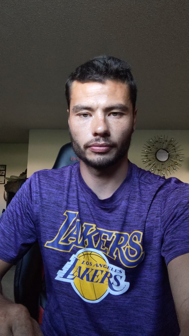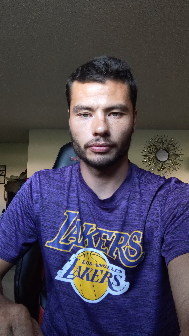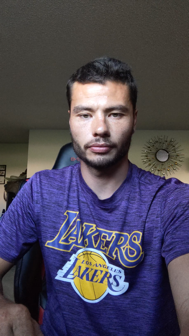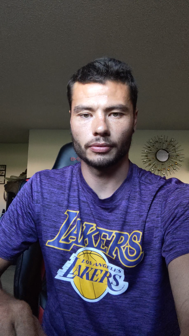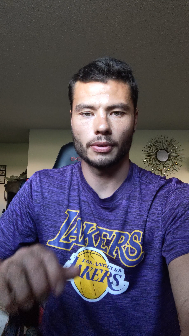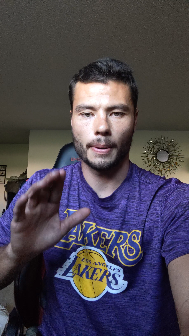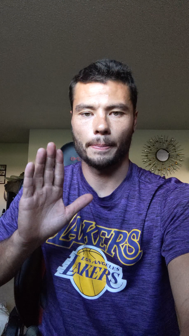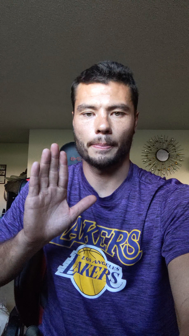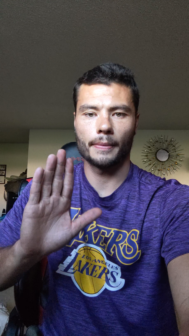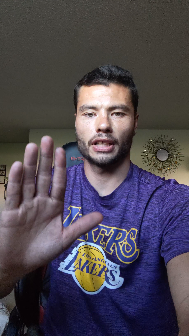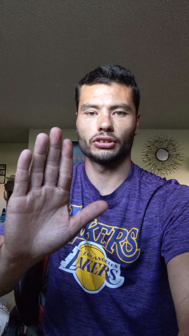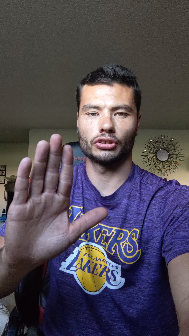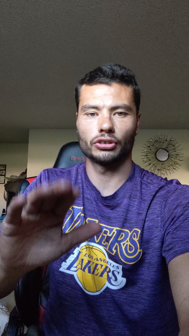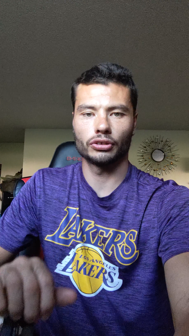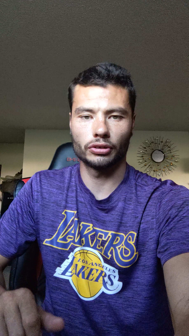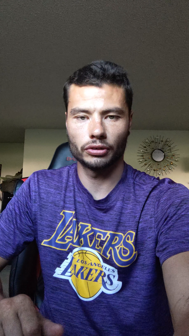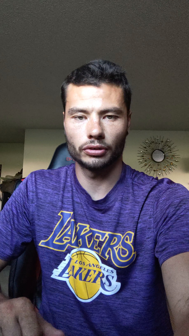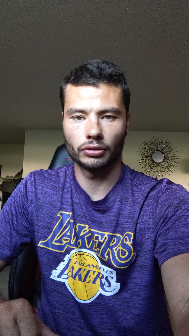push